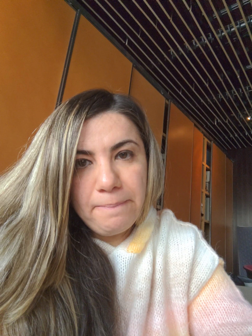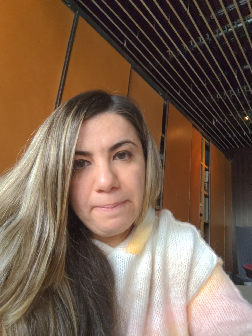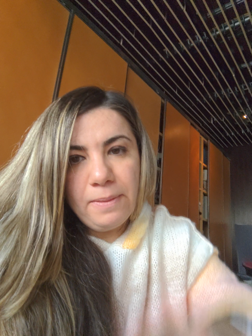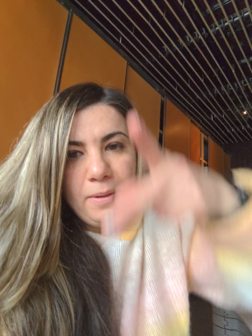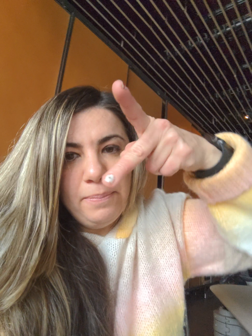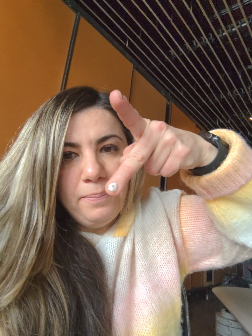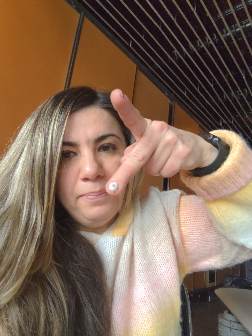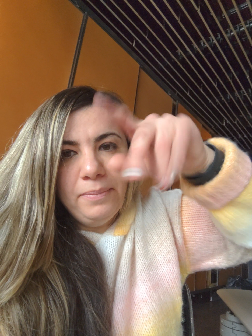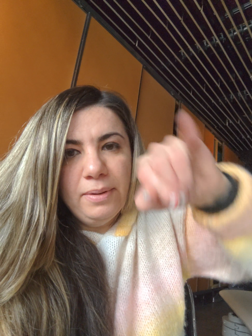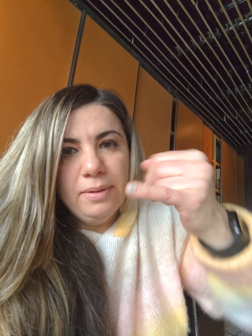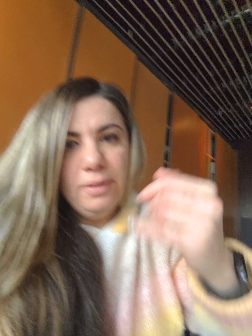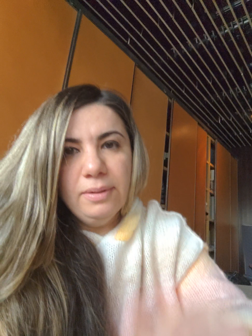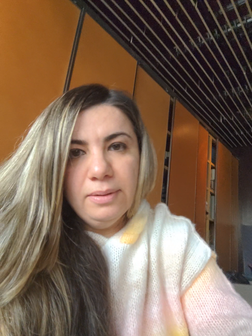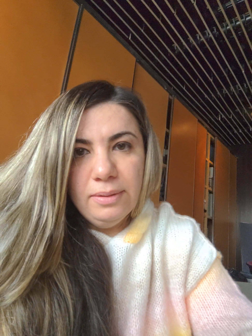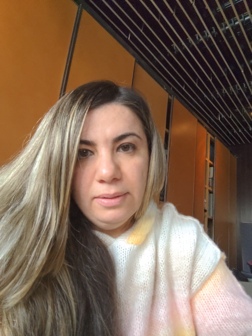pajamas